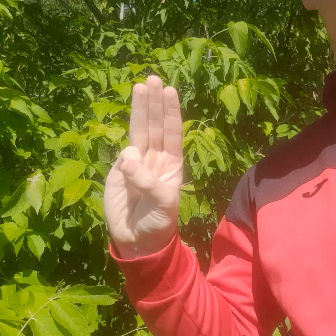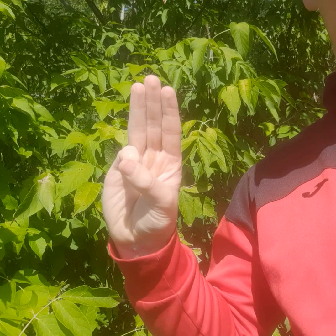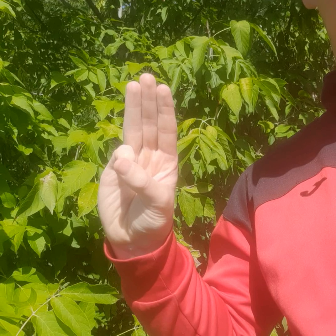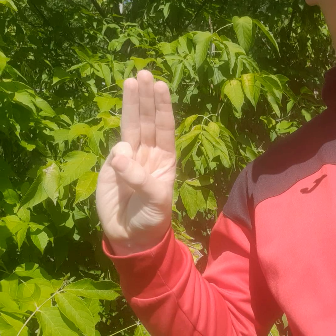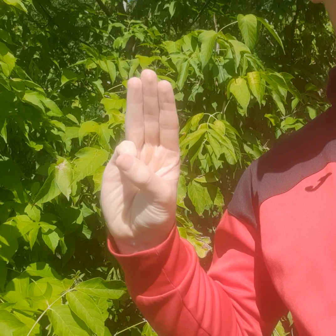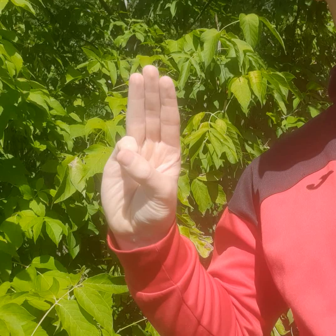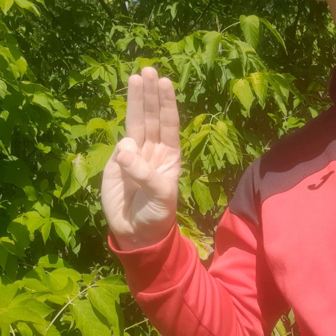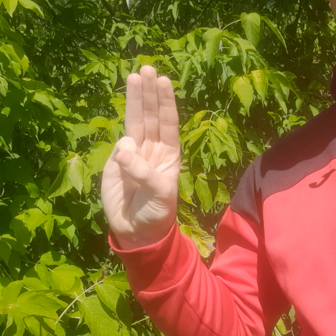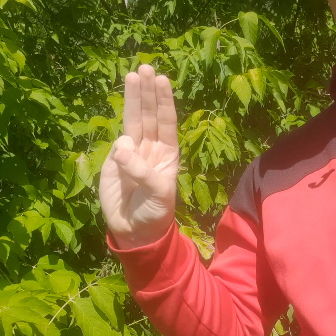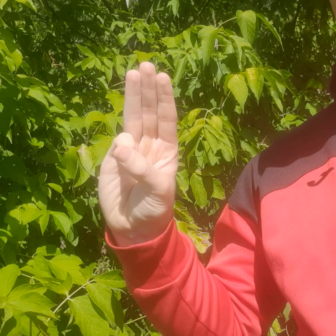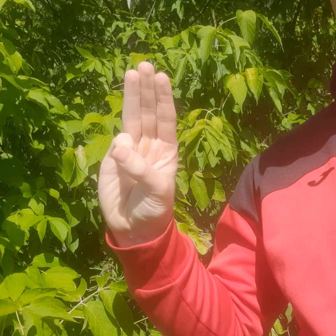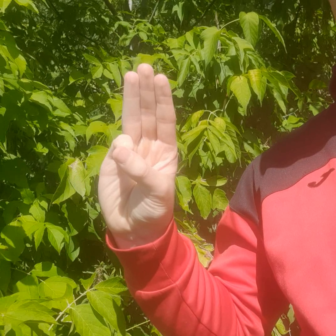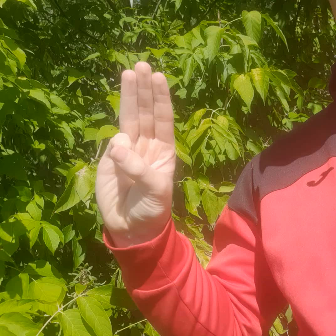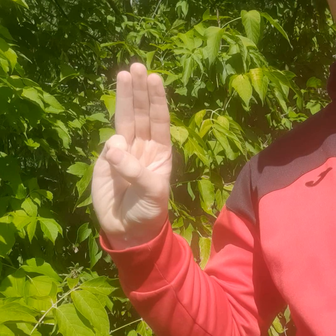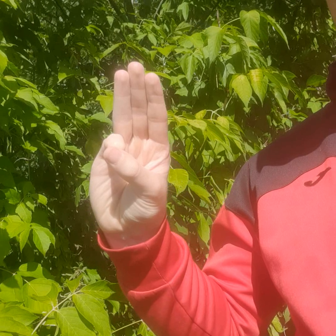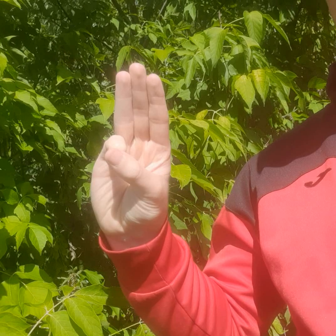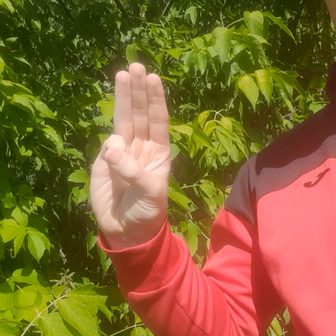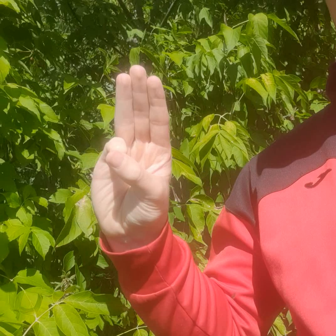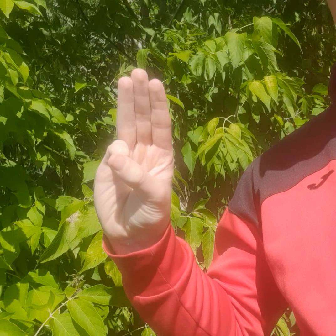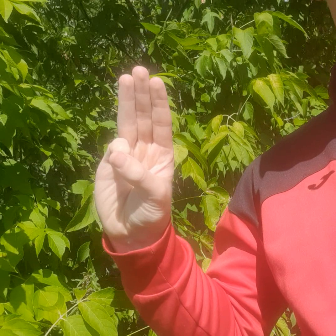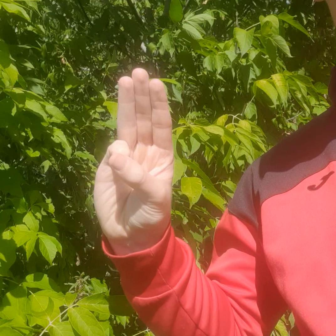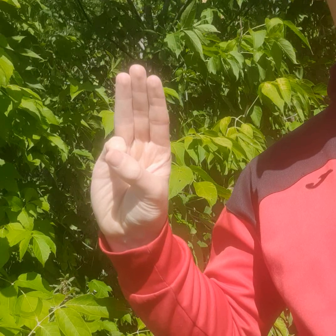Ш